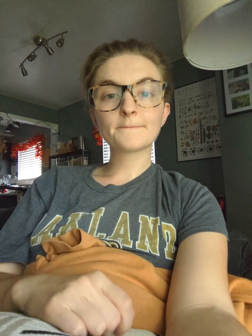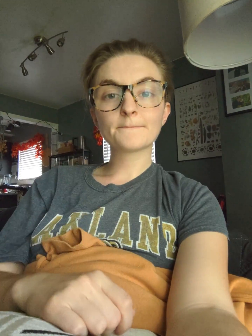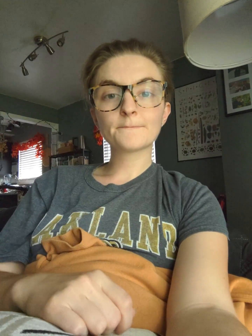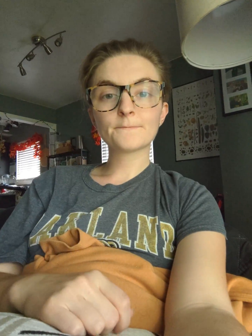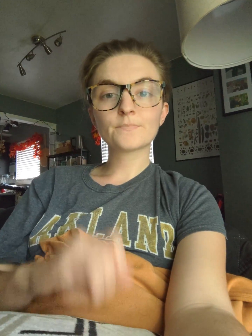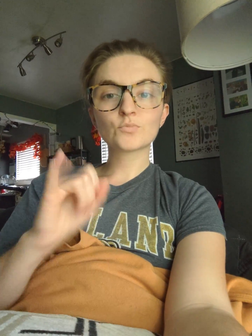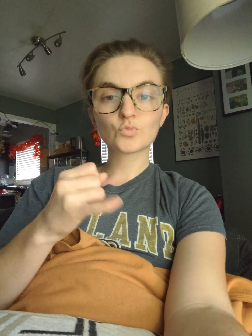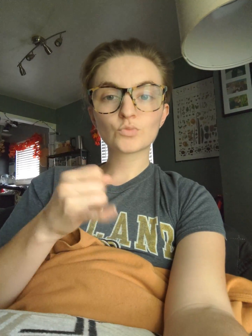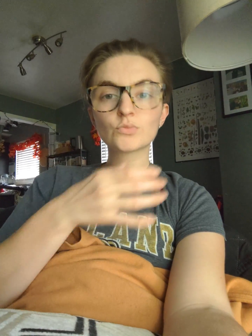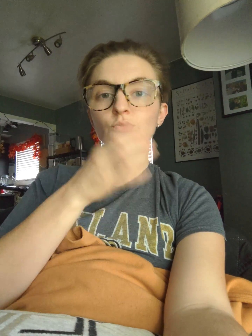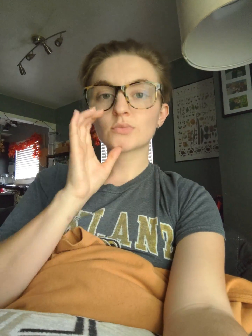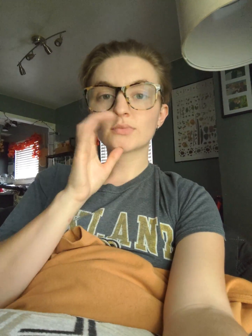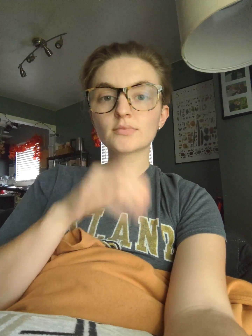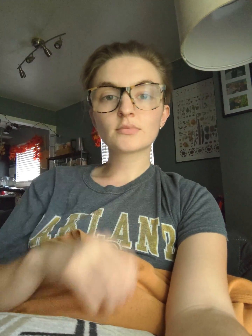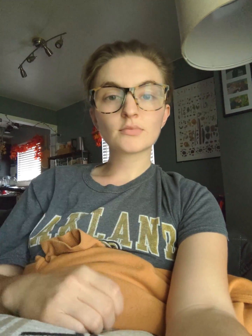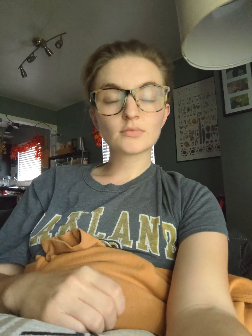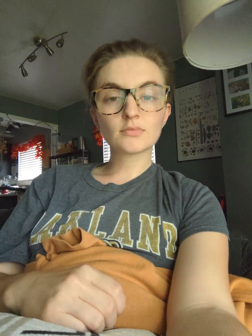juice